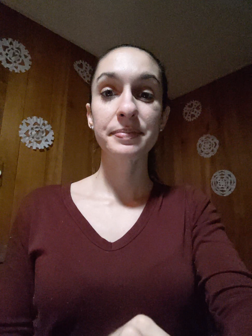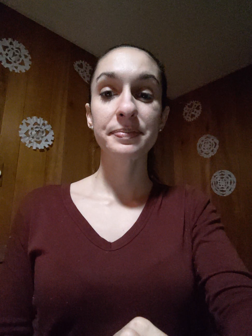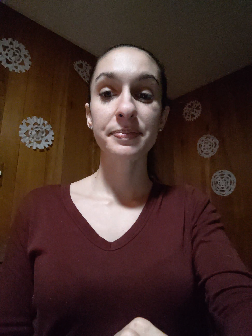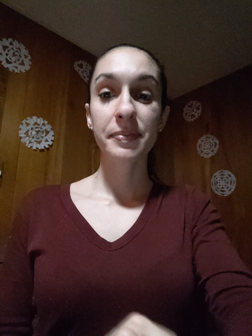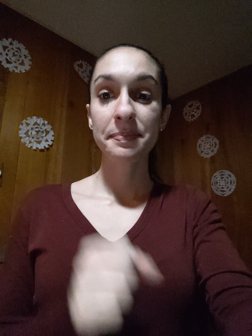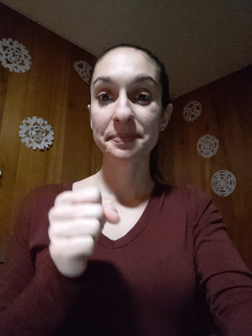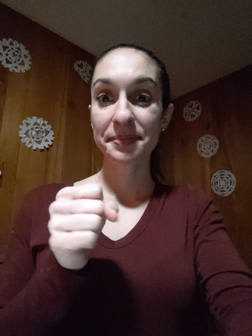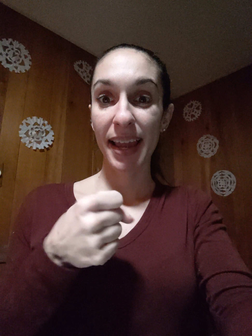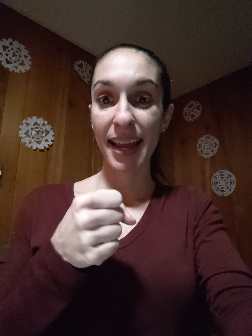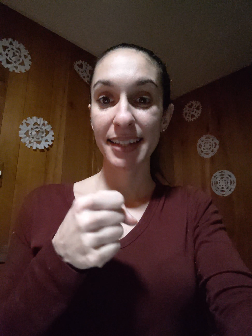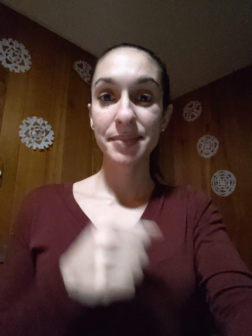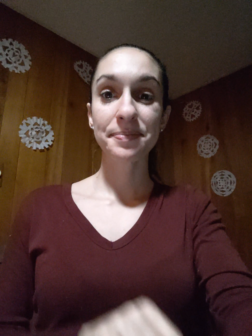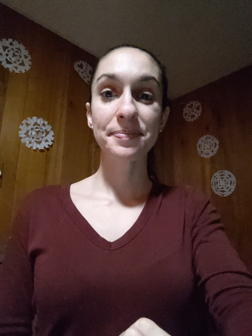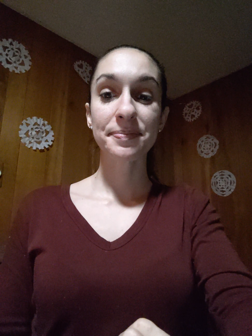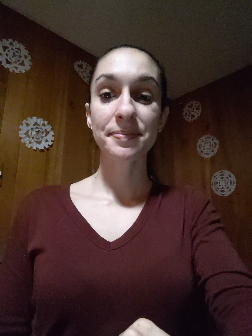make